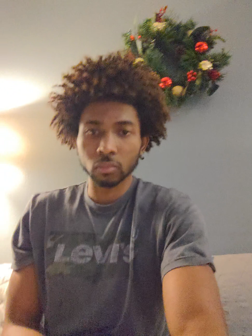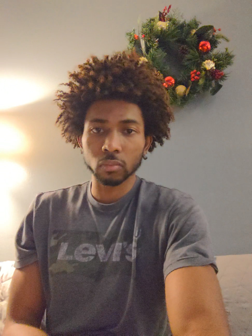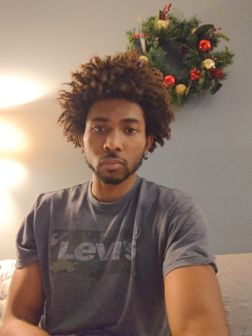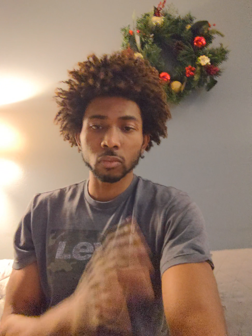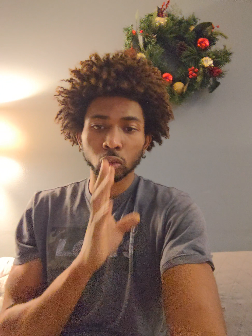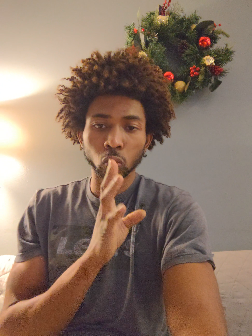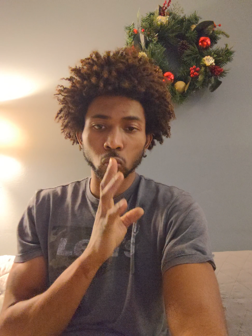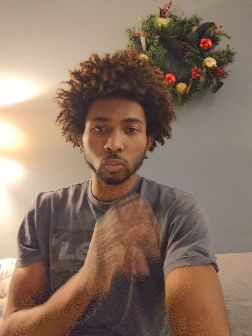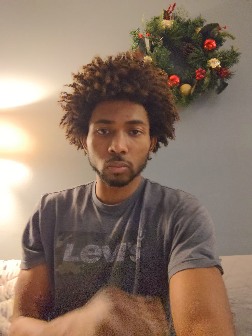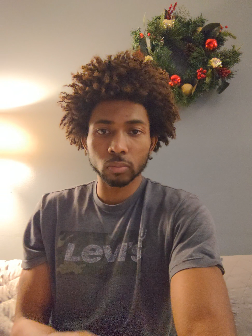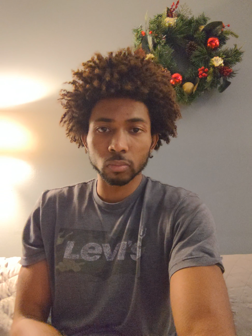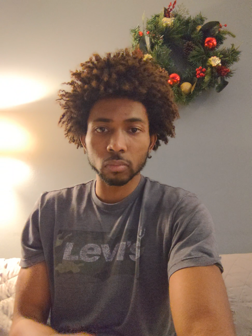talk